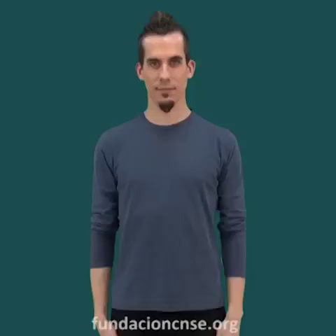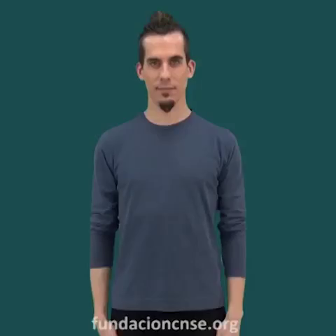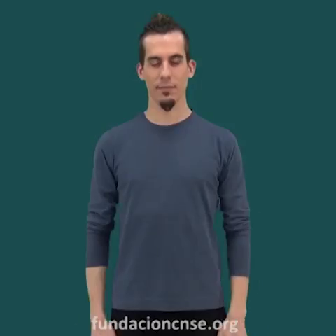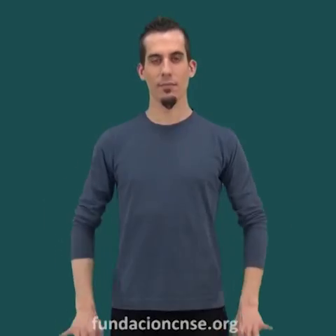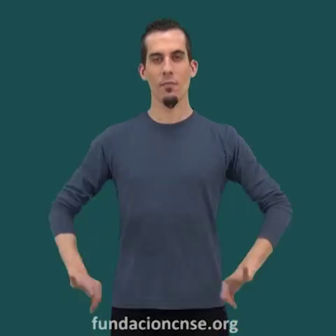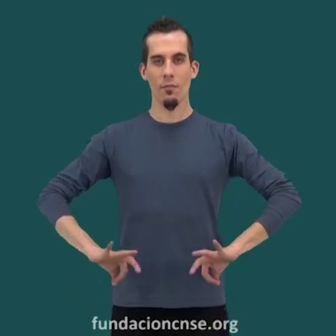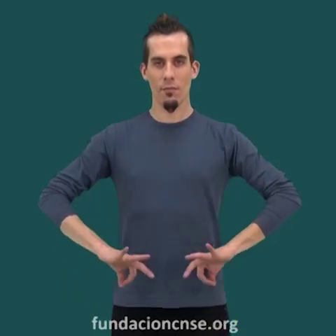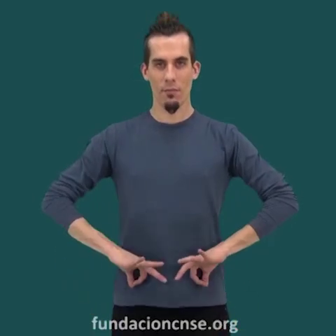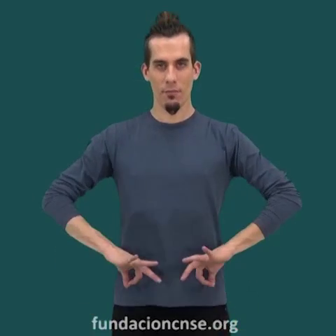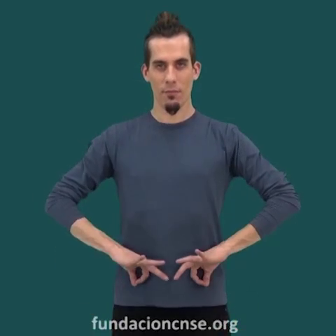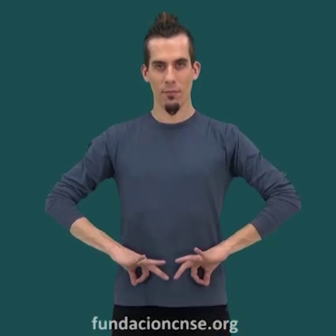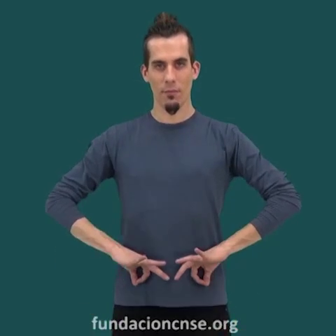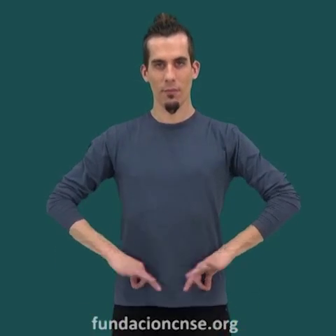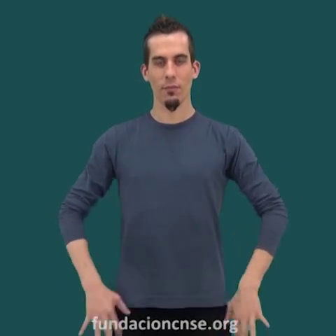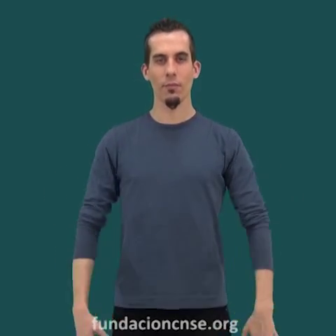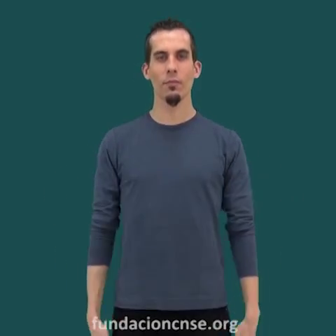ovario